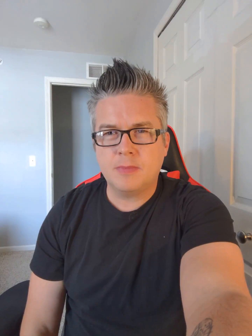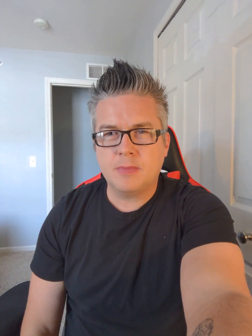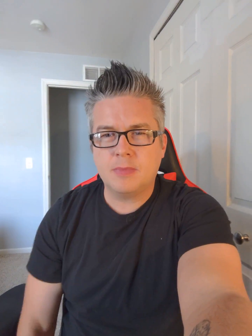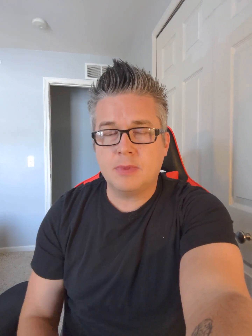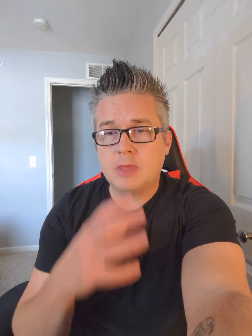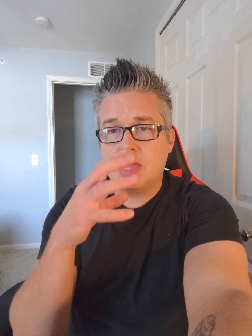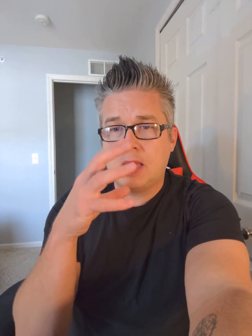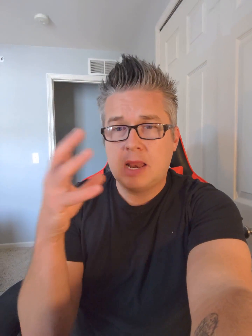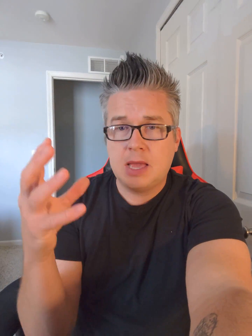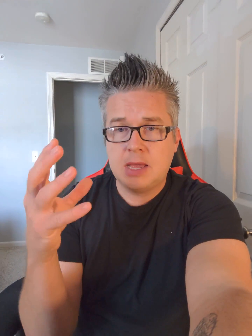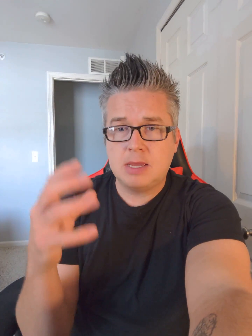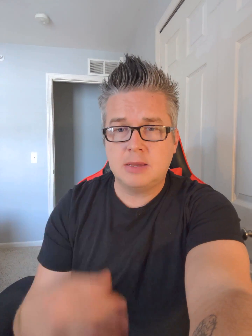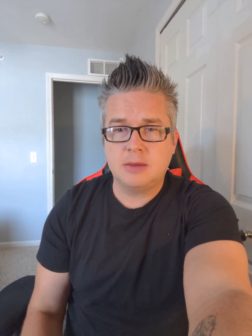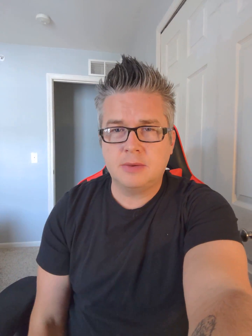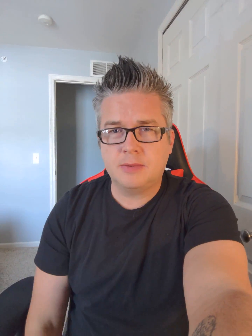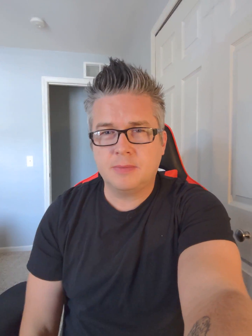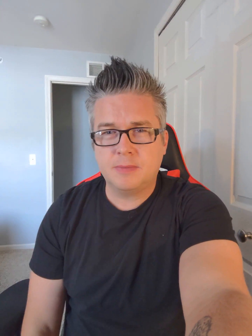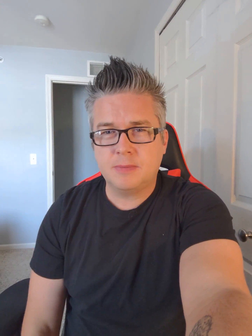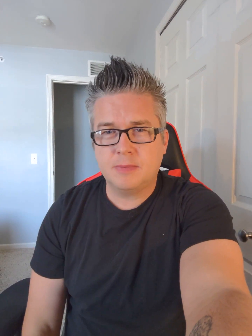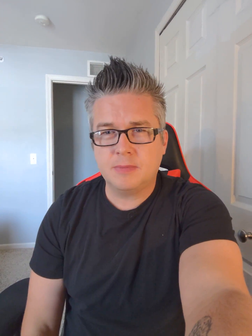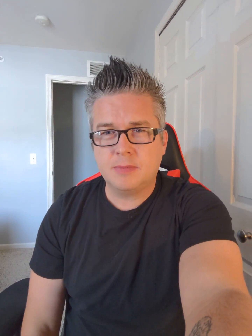a lot